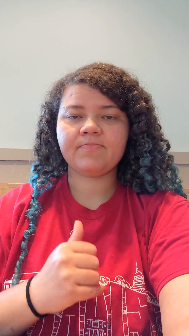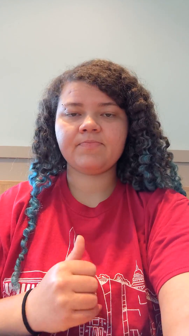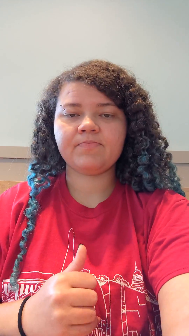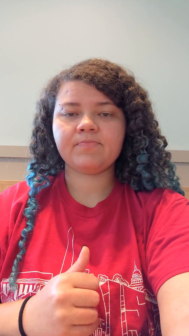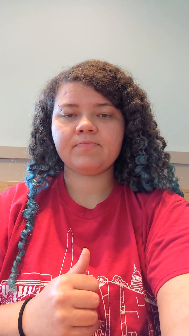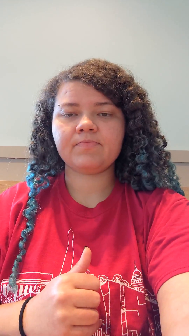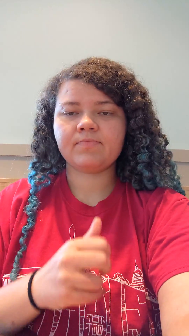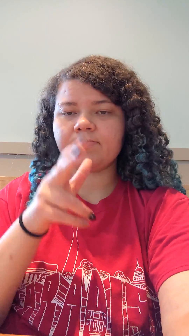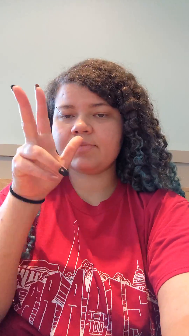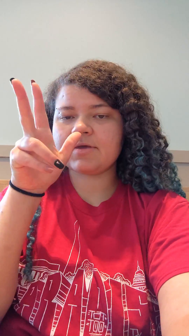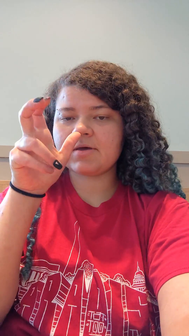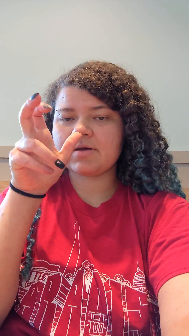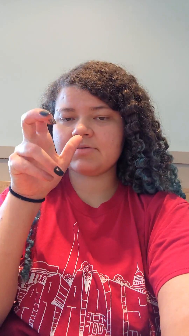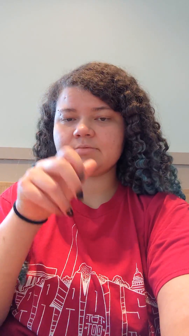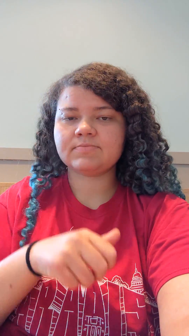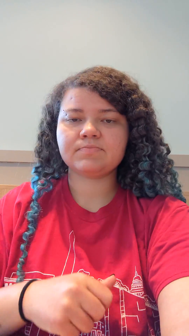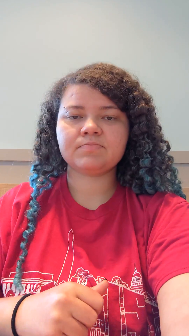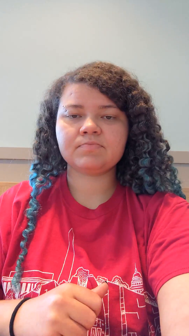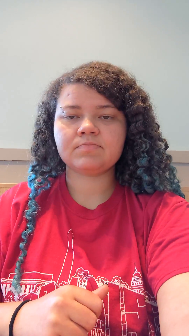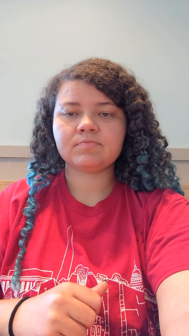ant